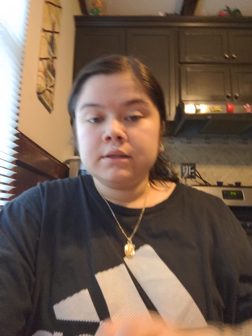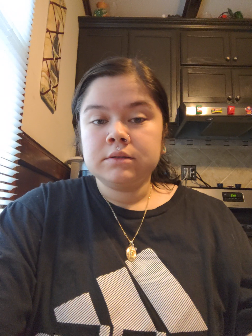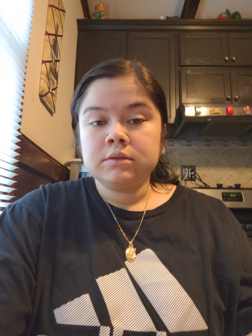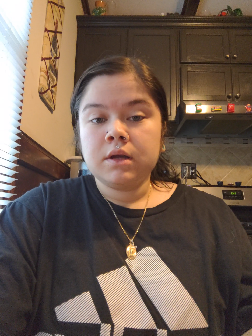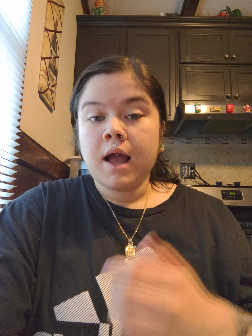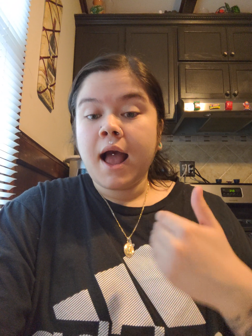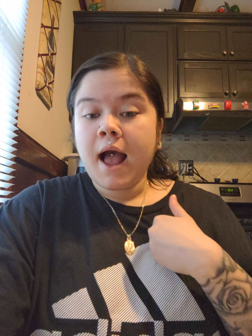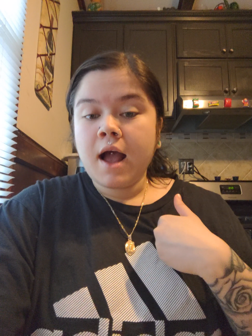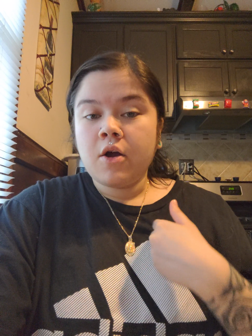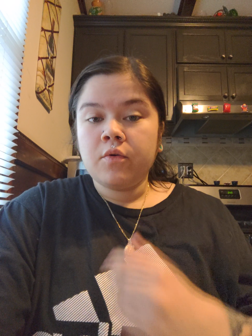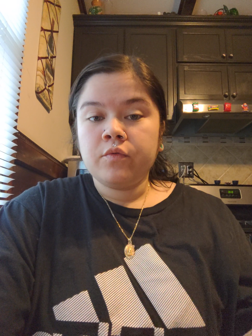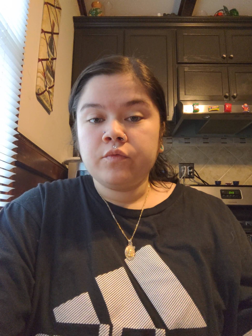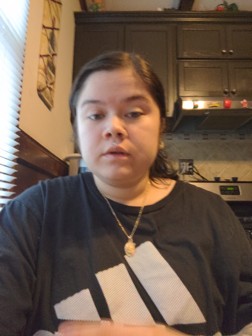have